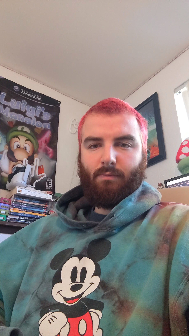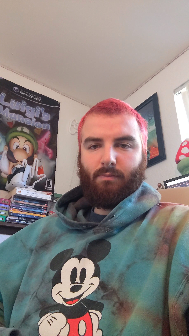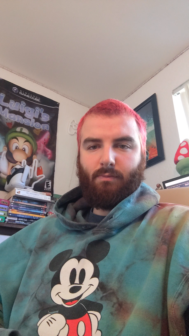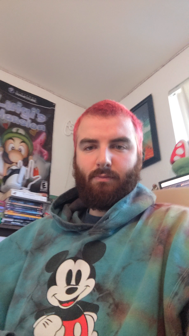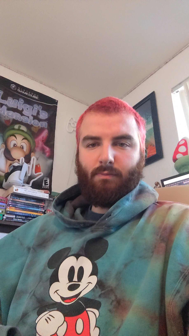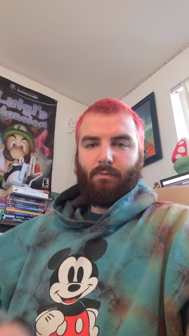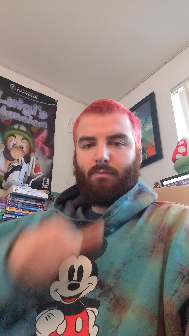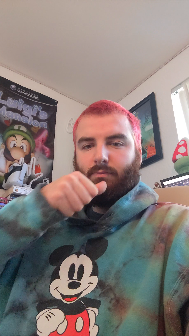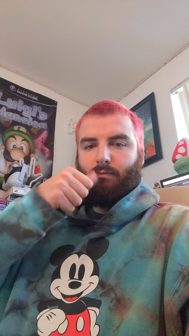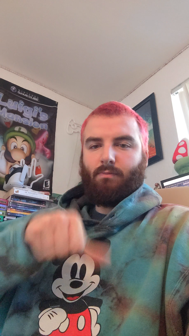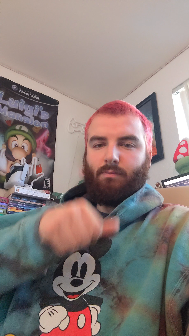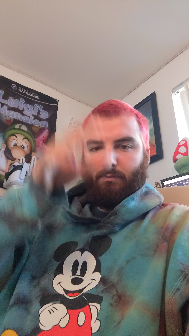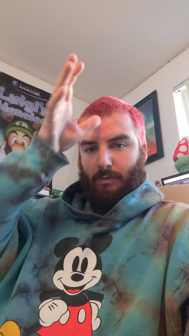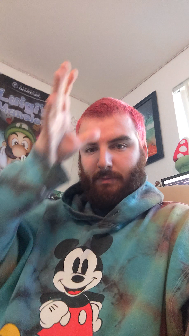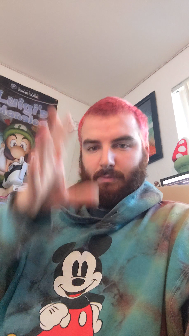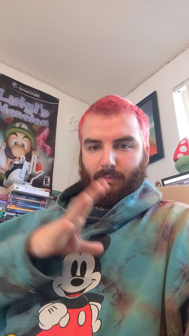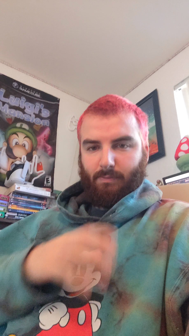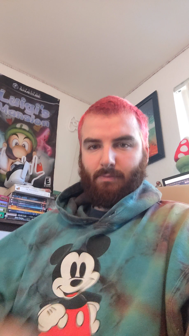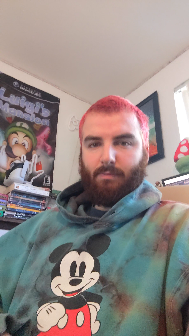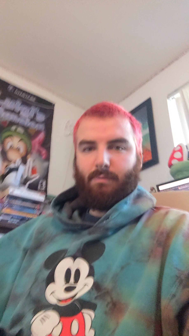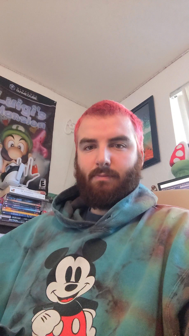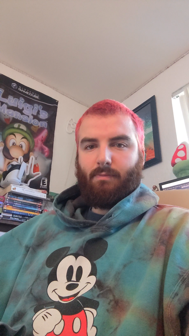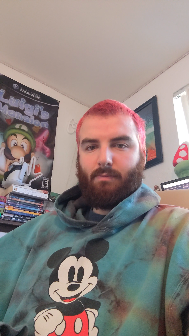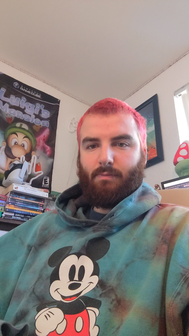mailman